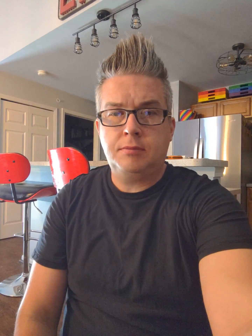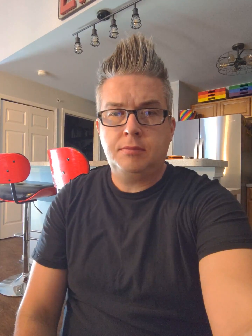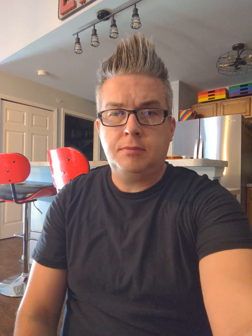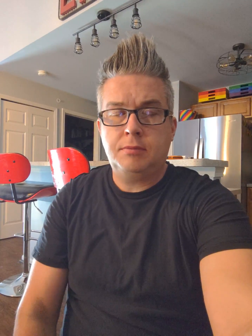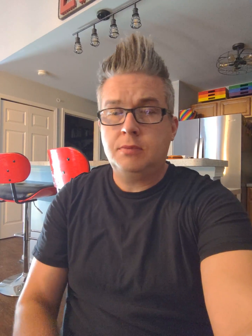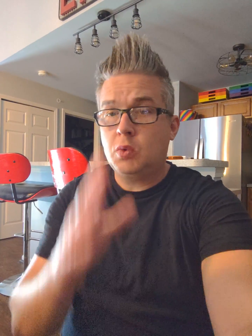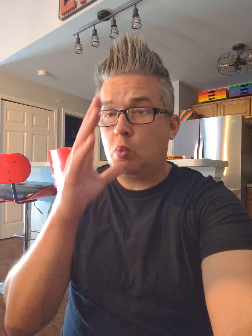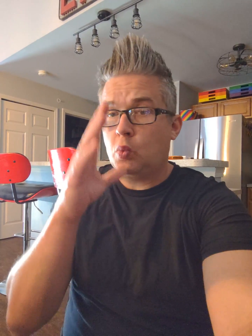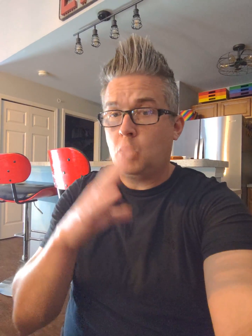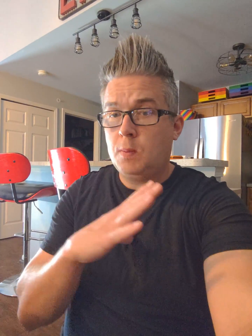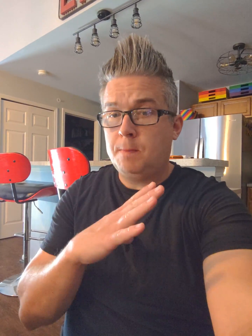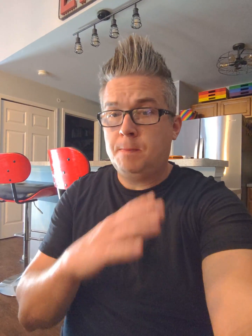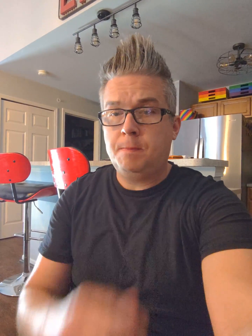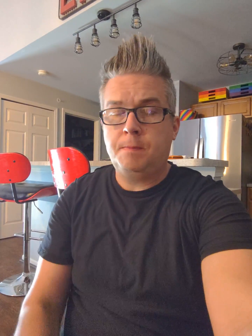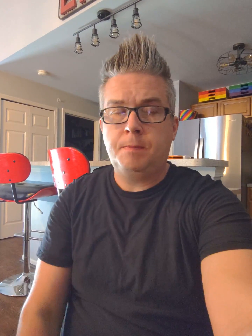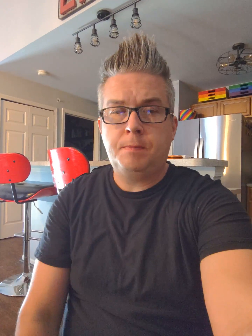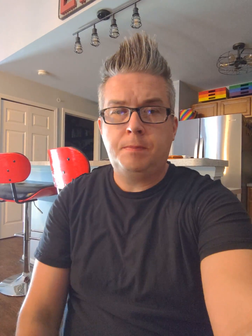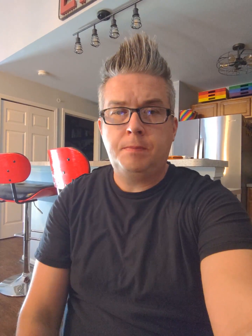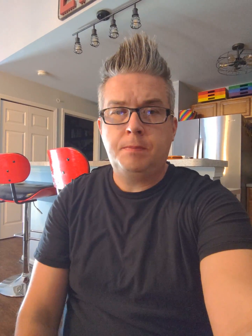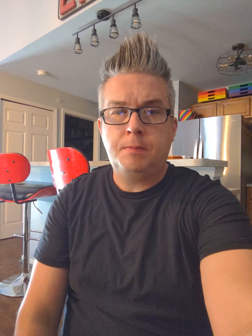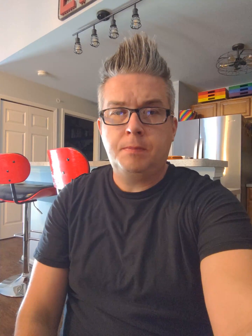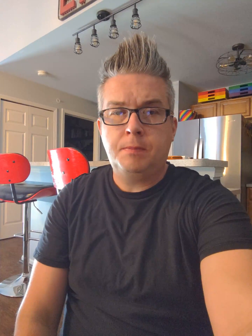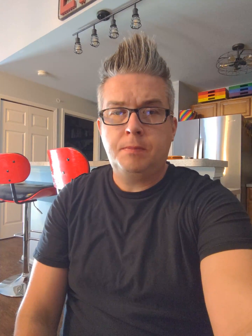lady